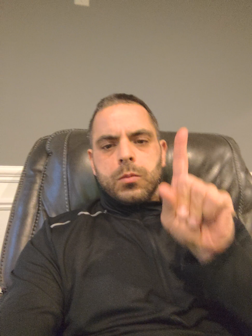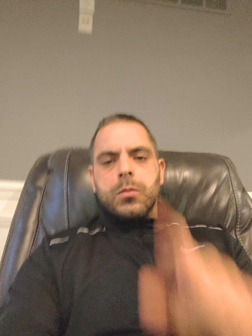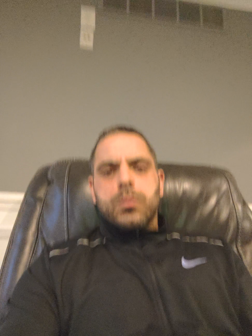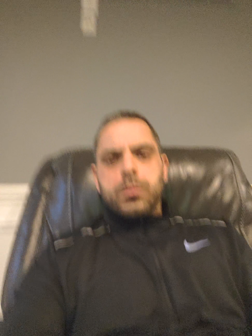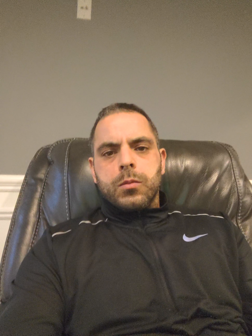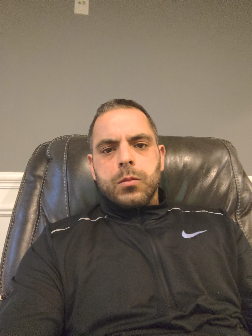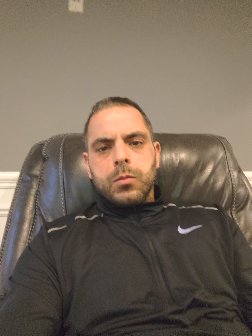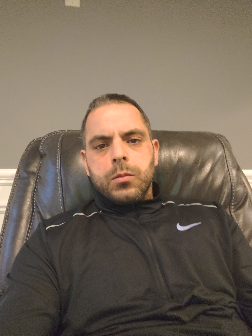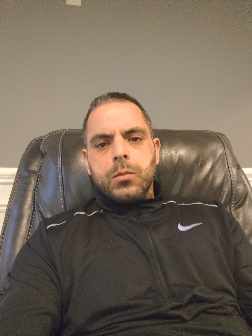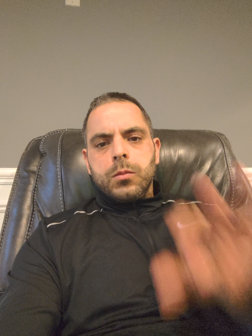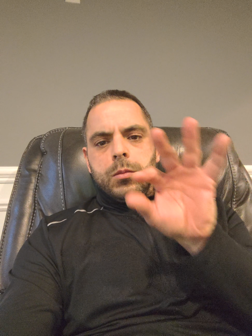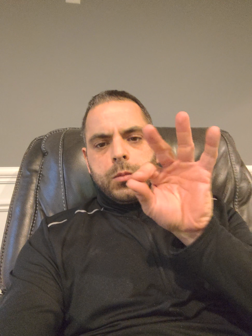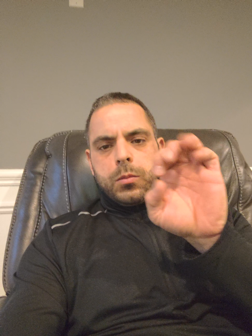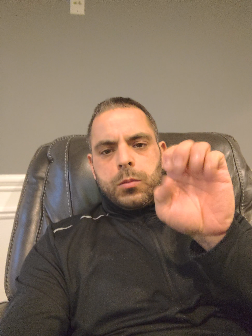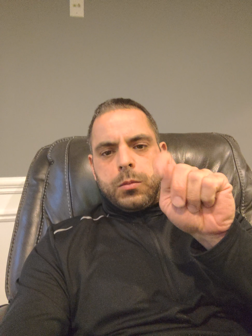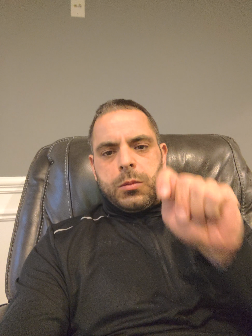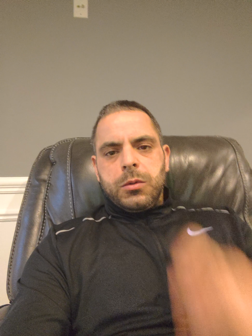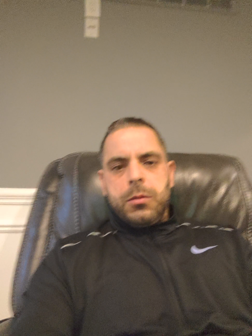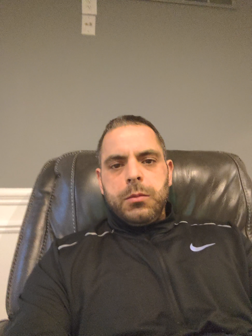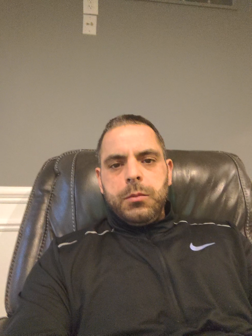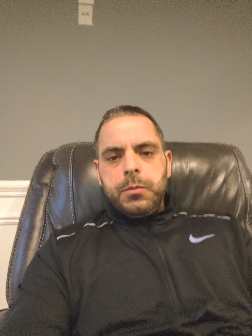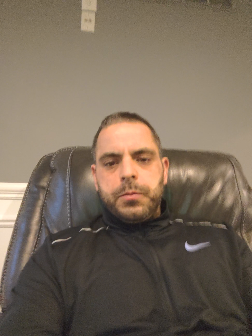feet